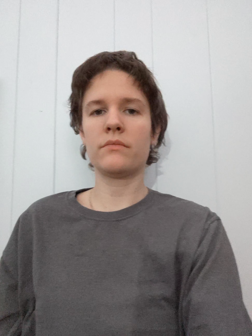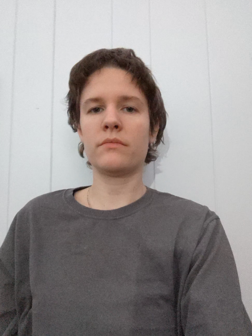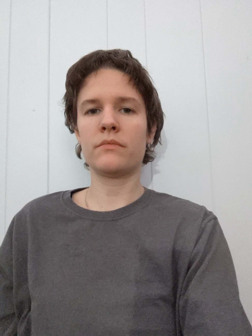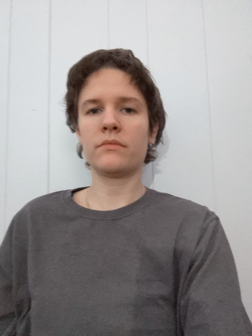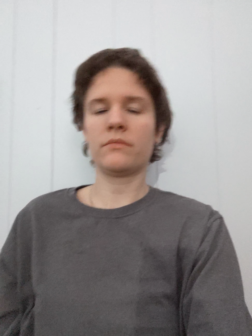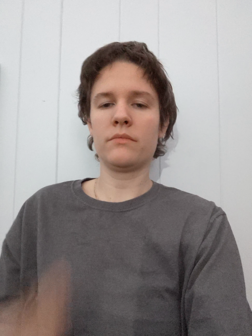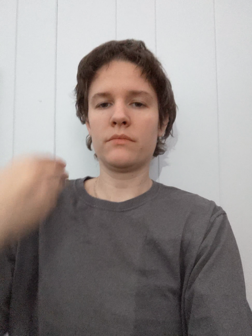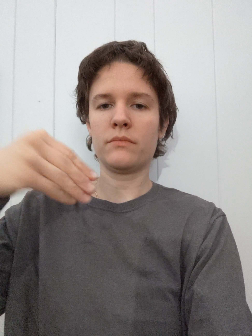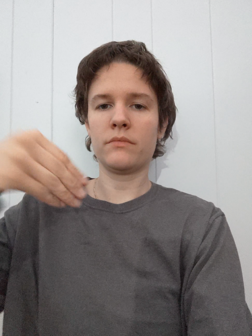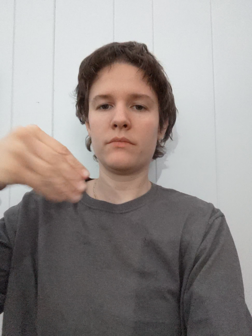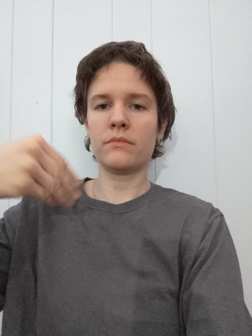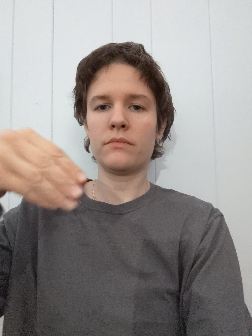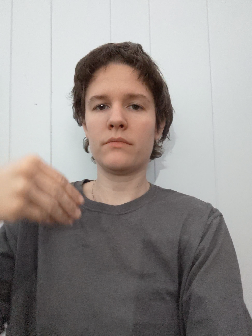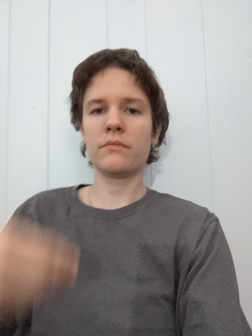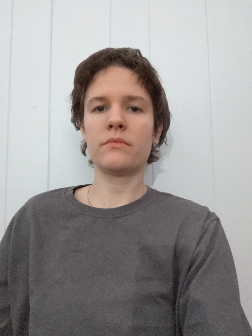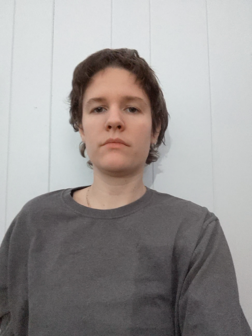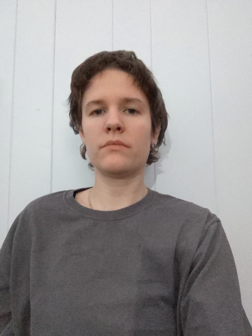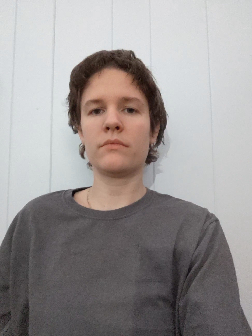store